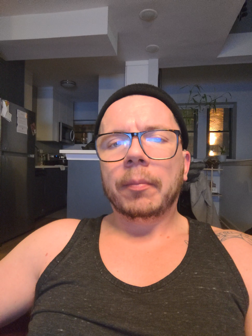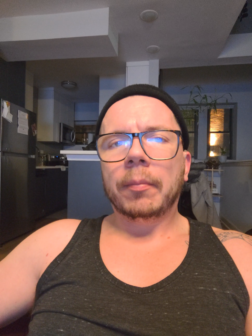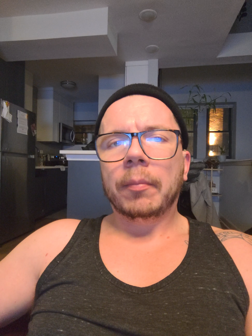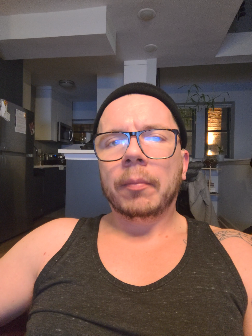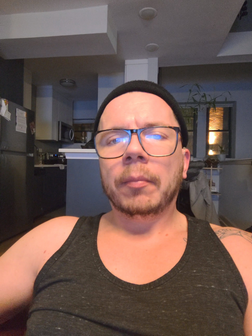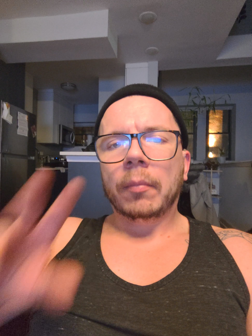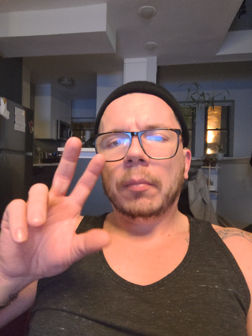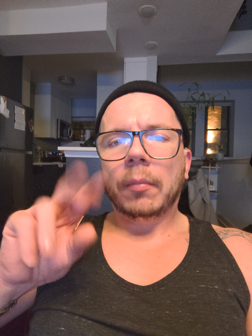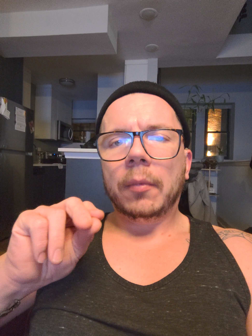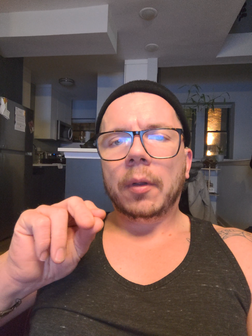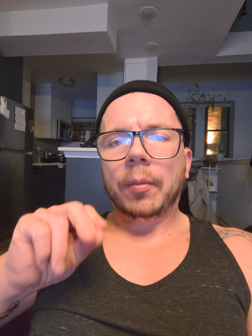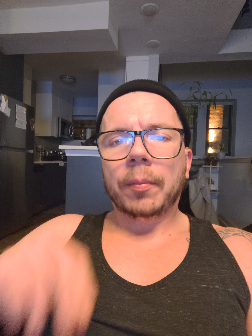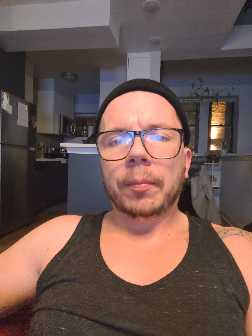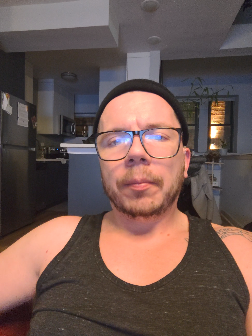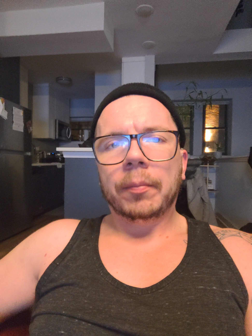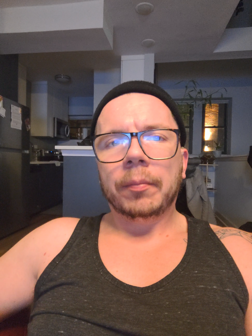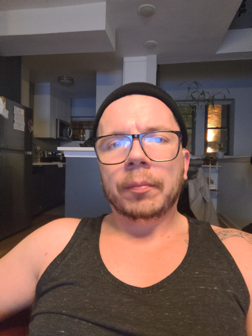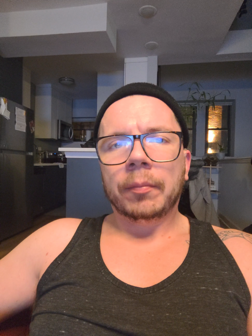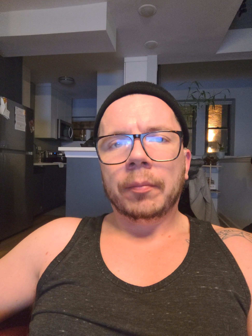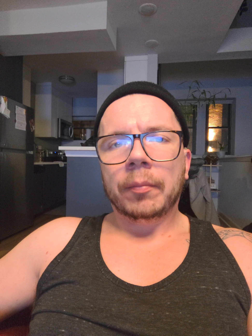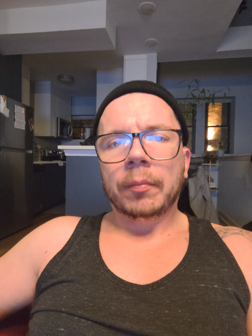no